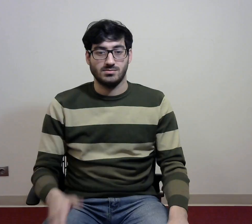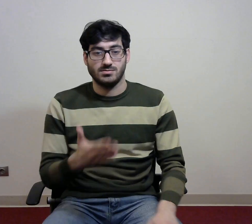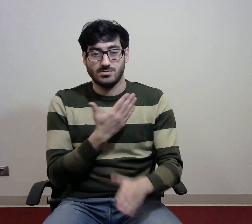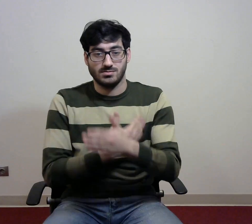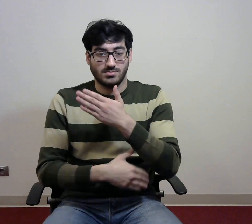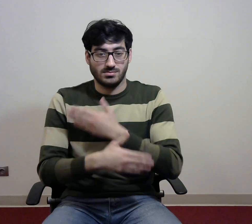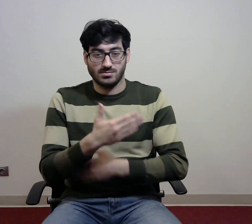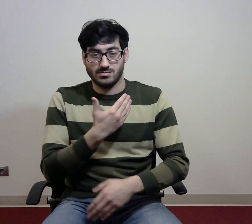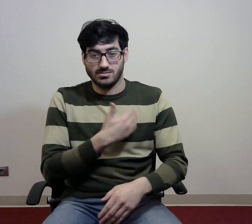əlil